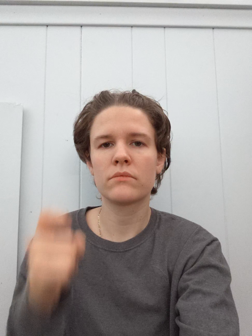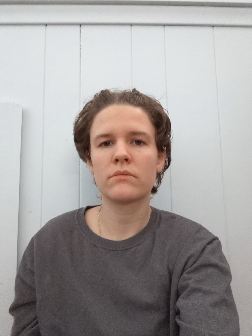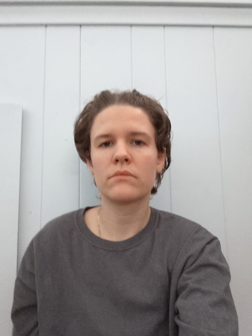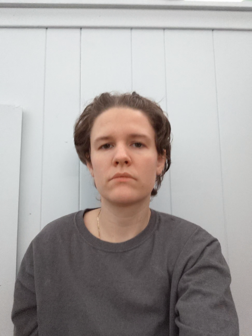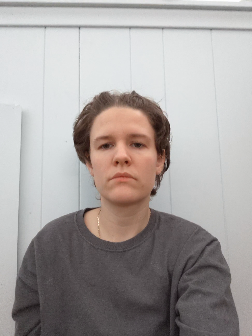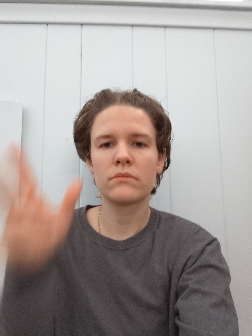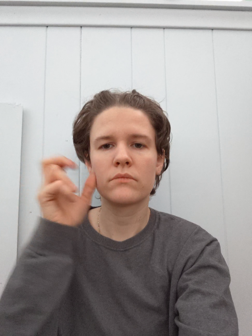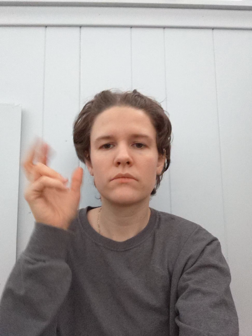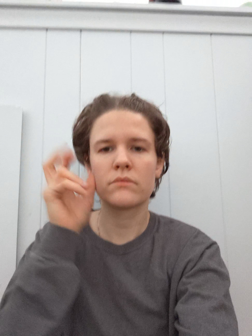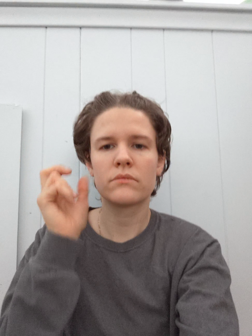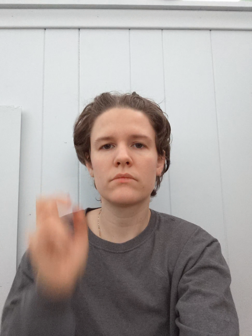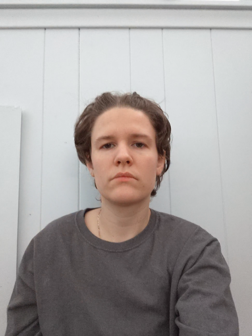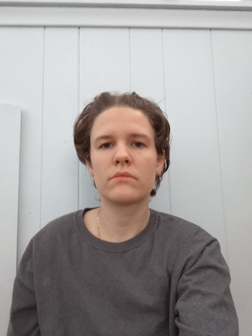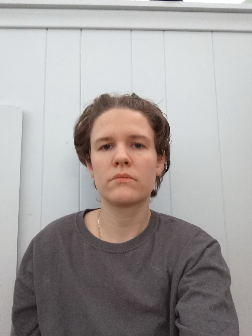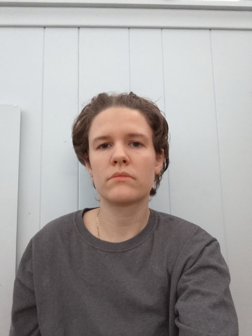hear